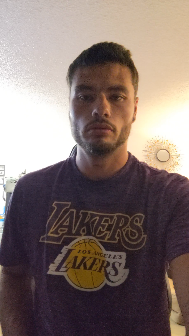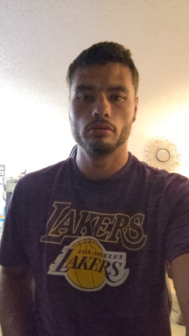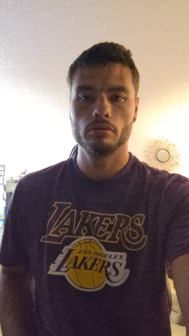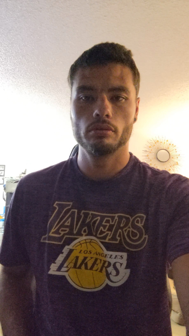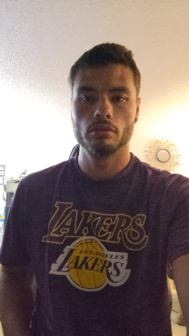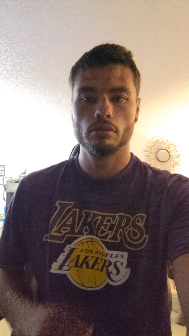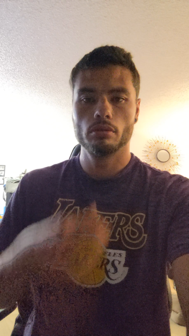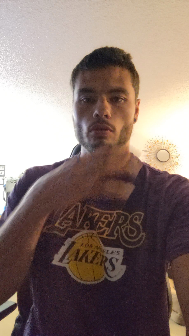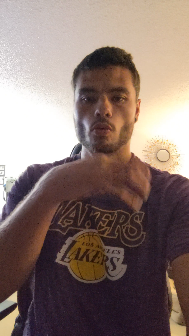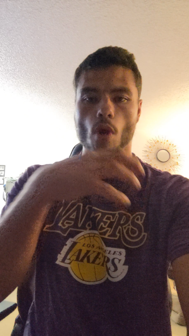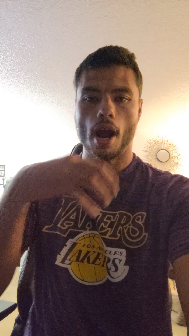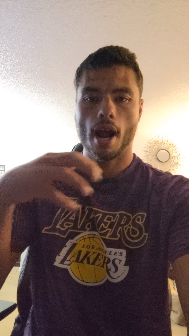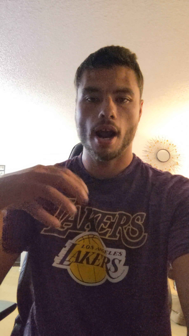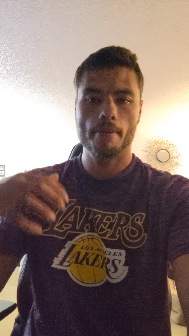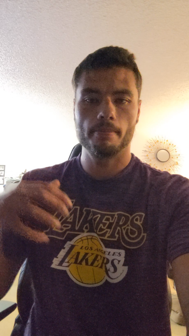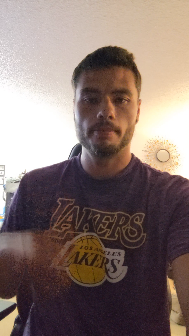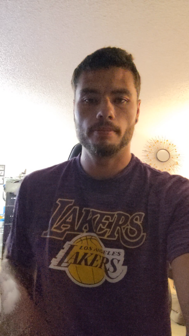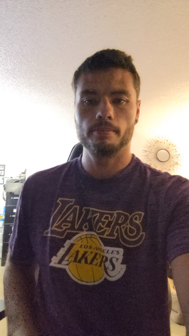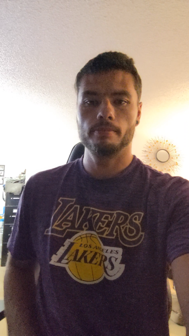grapes